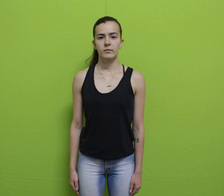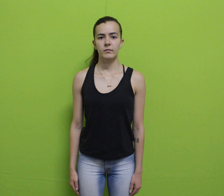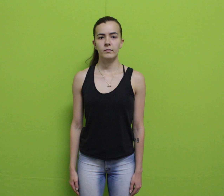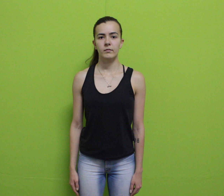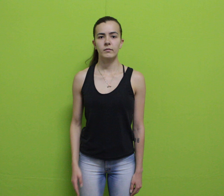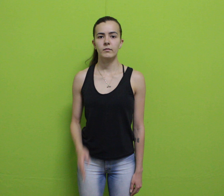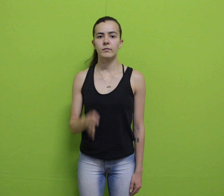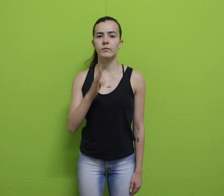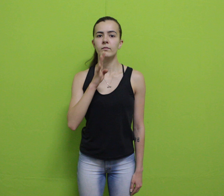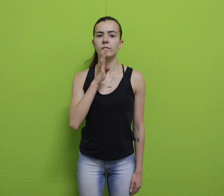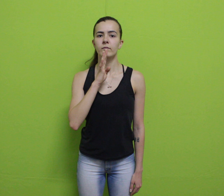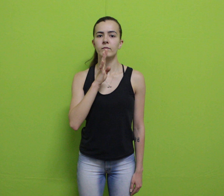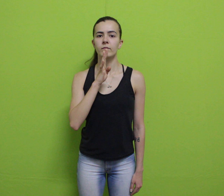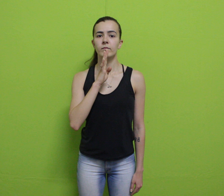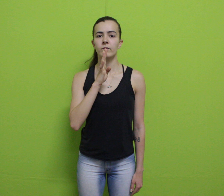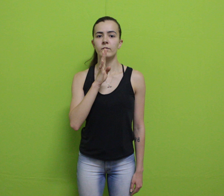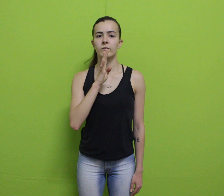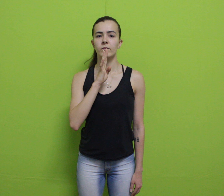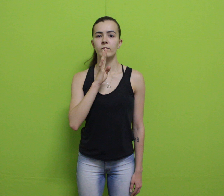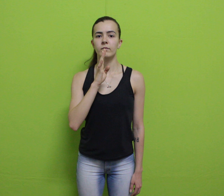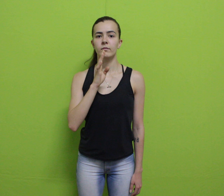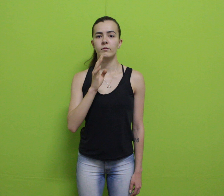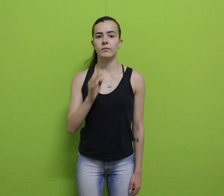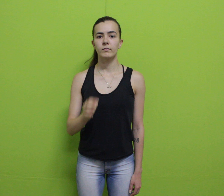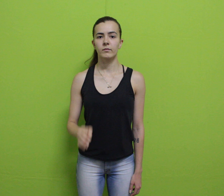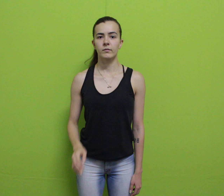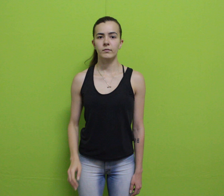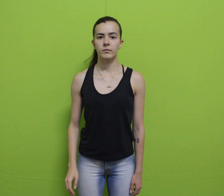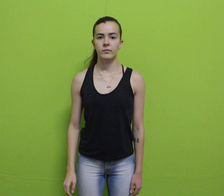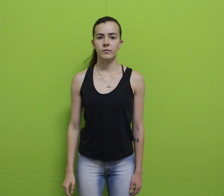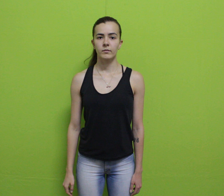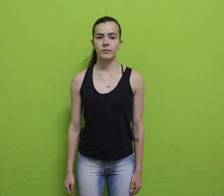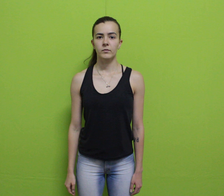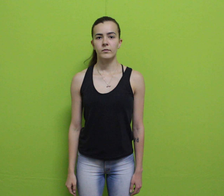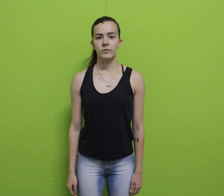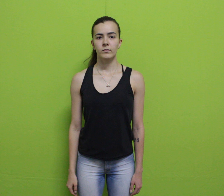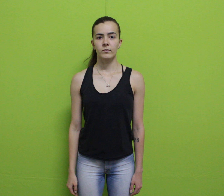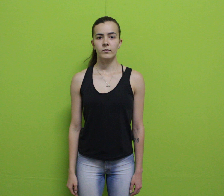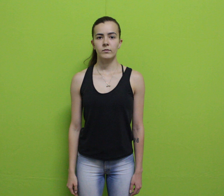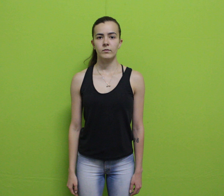conhecer